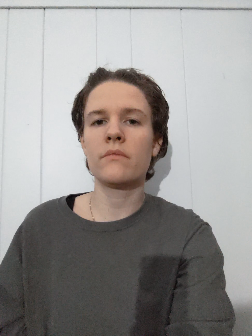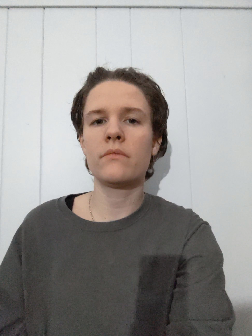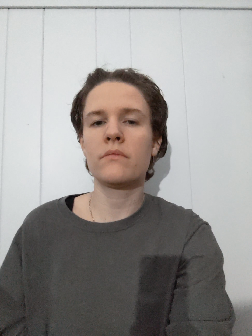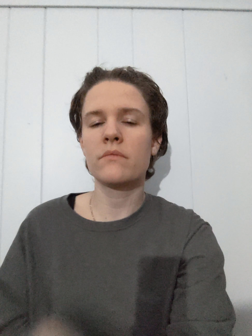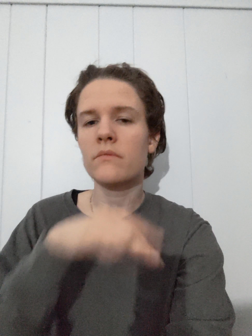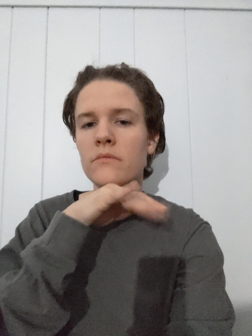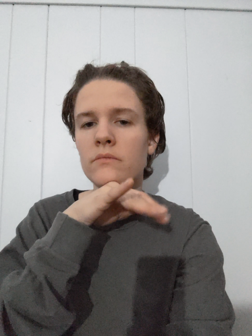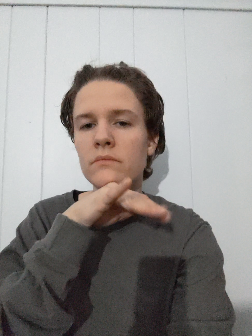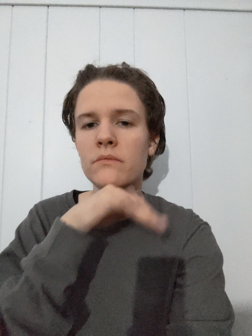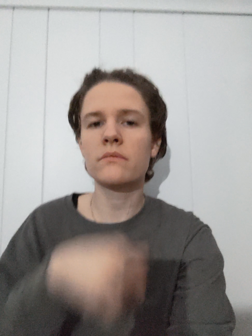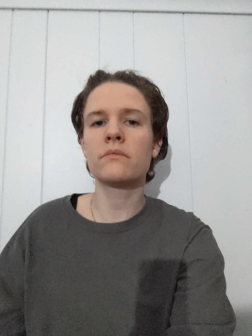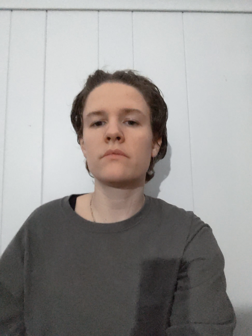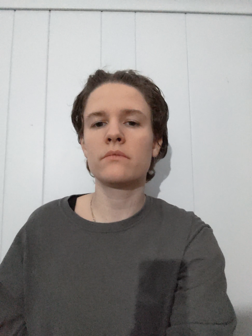dirty